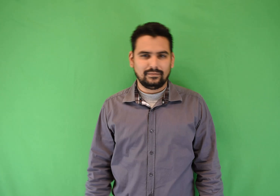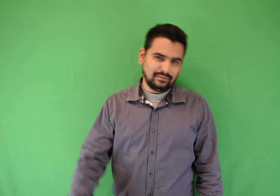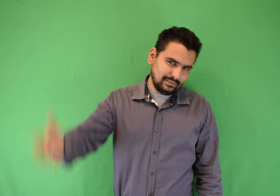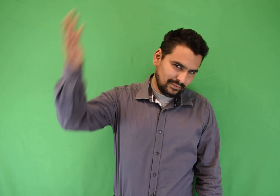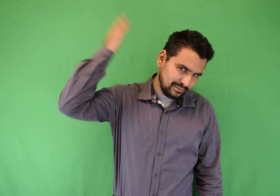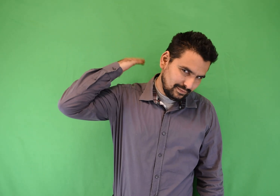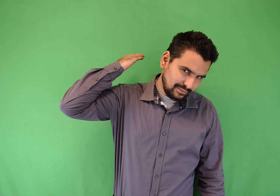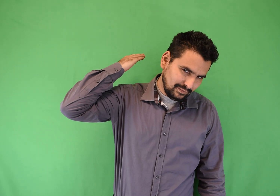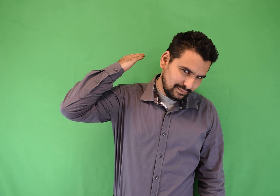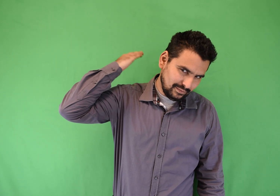antes